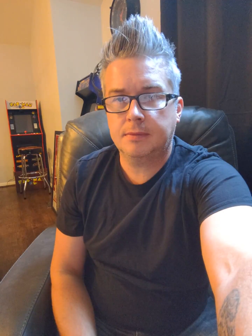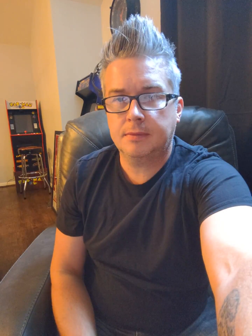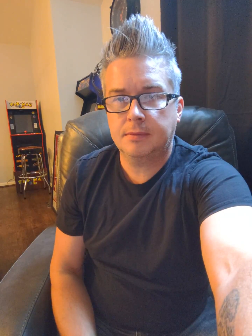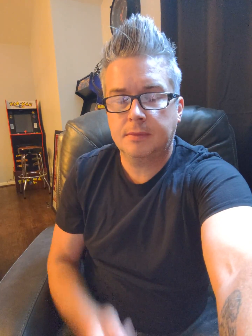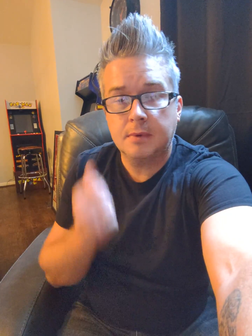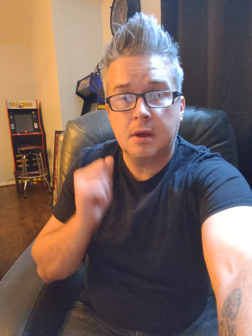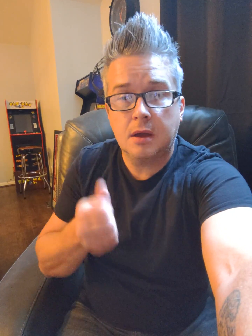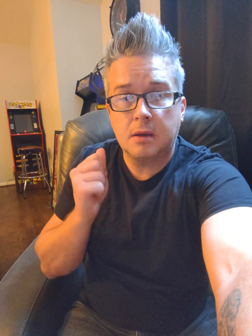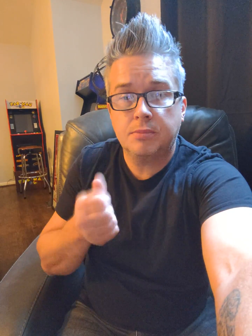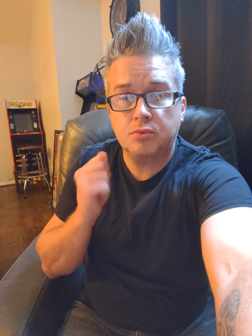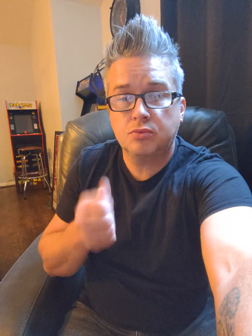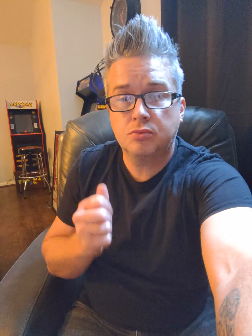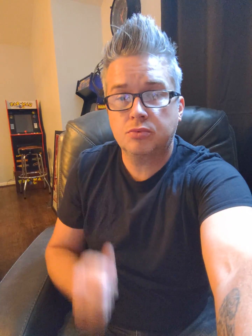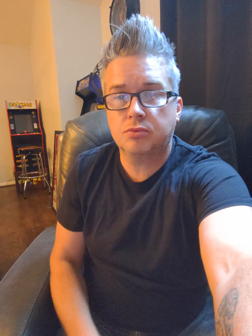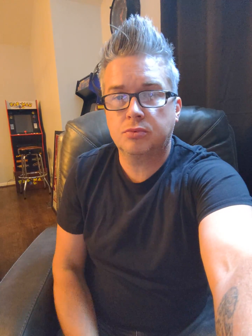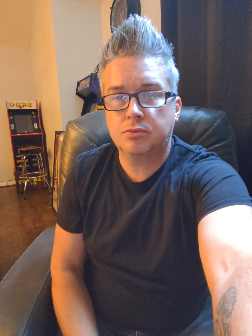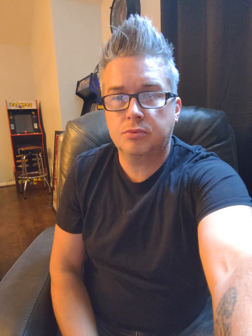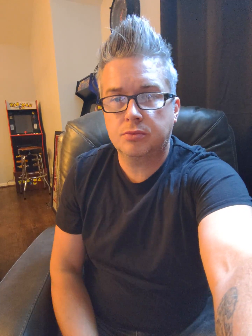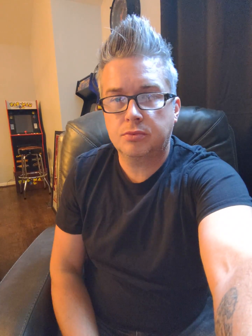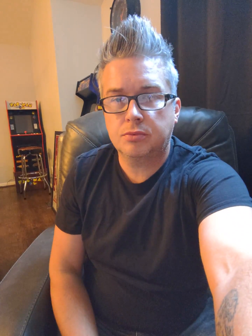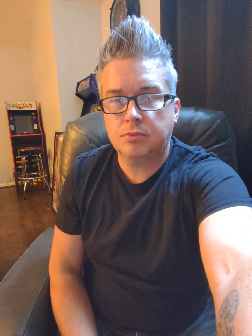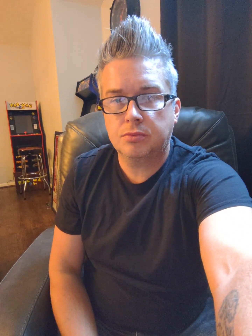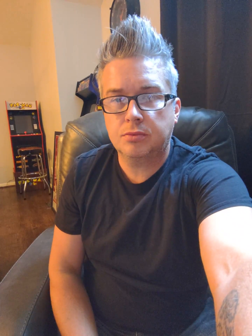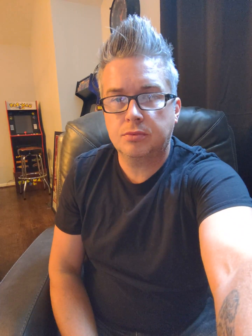hammer